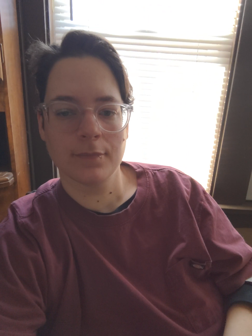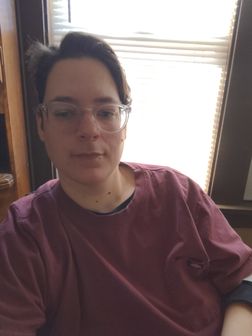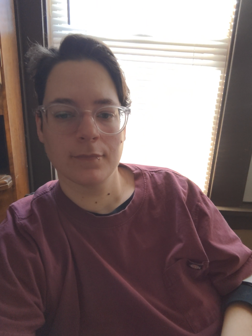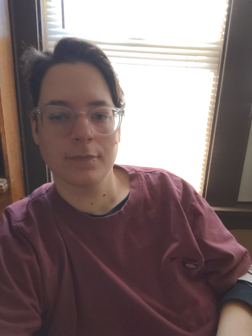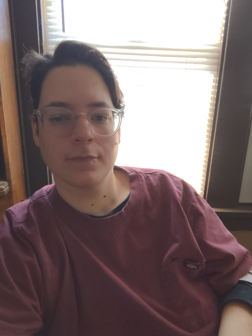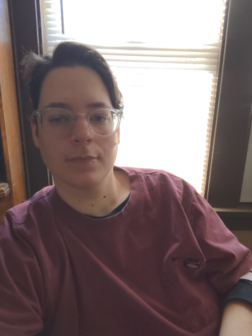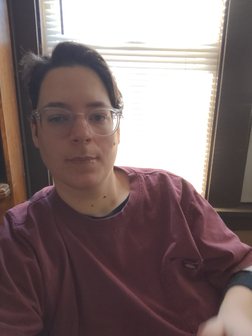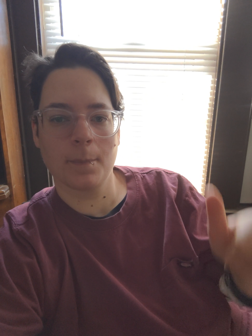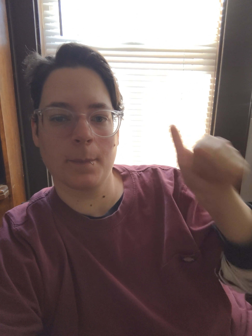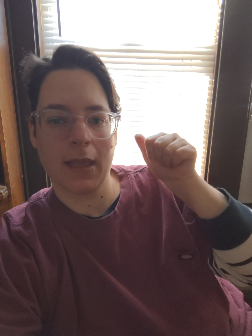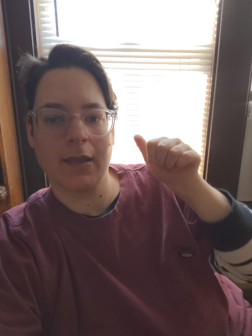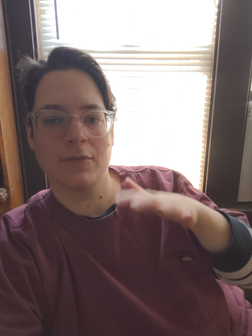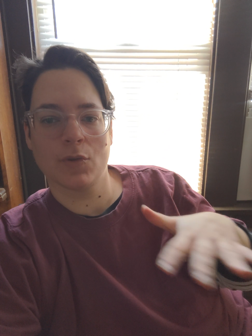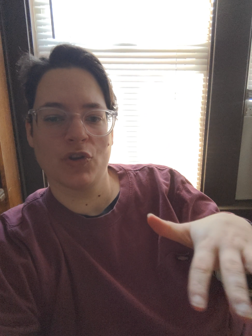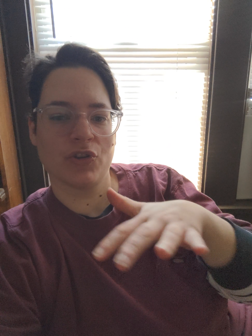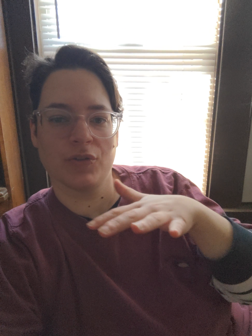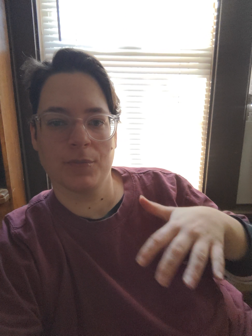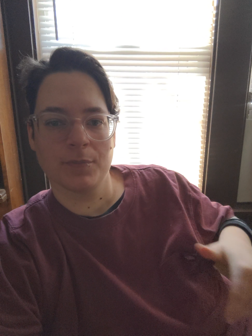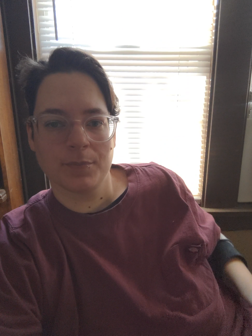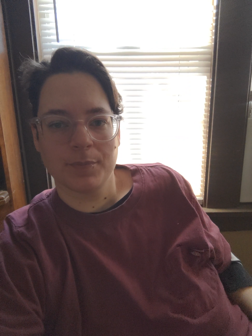backyard